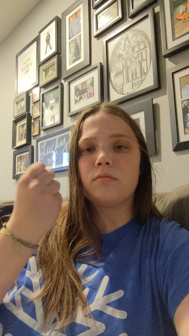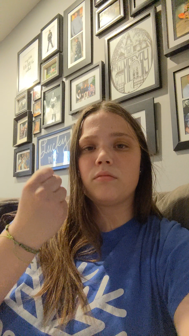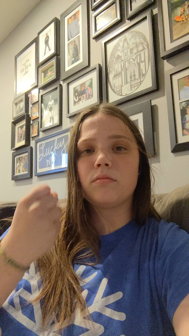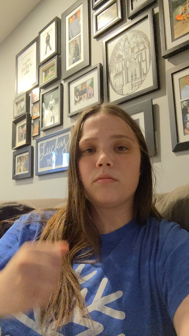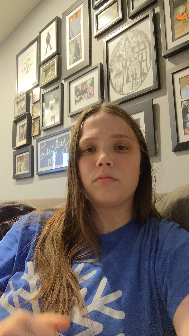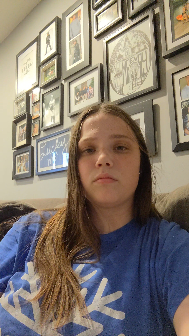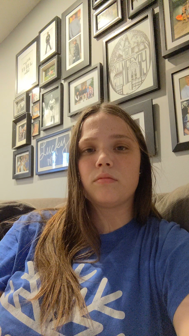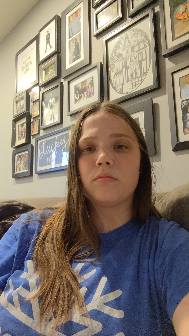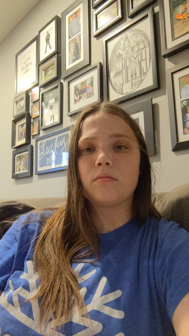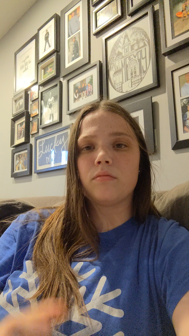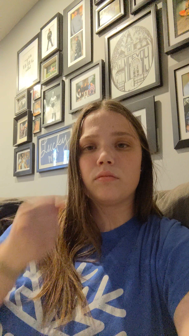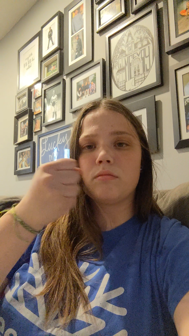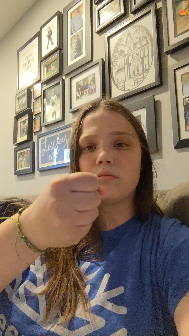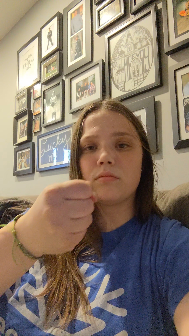hit